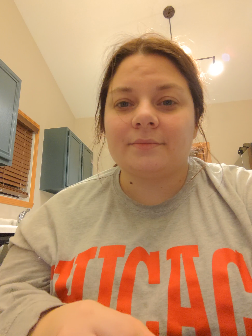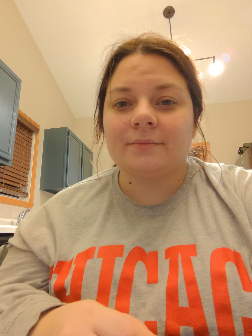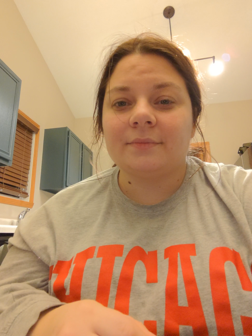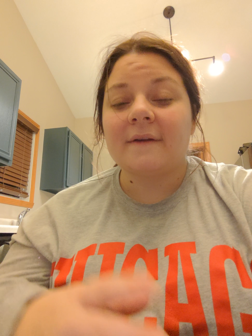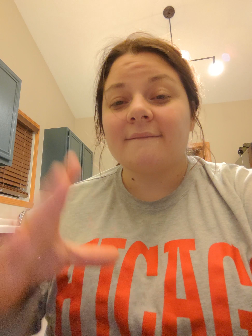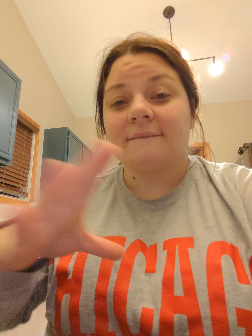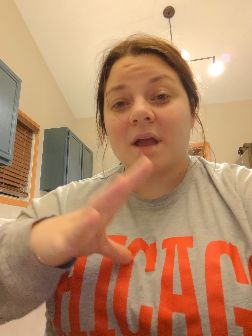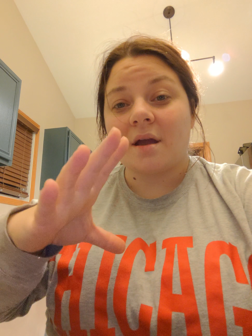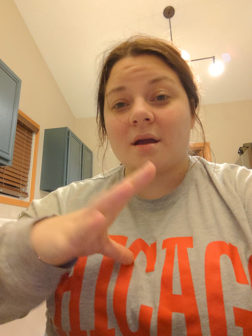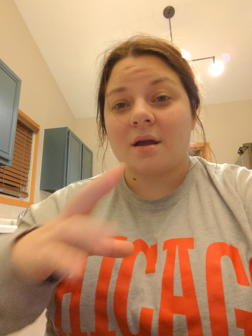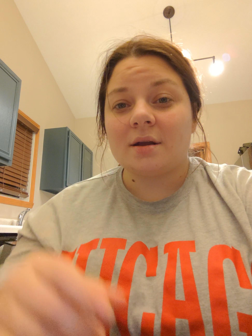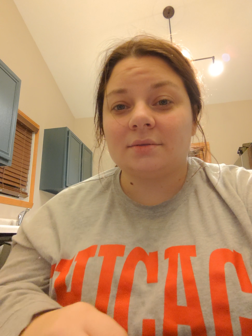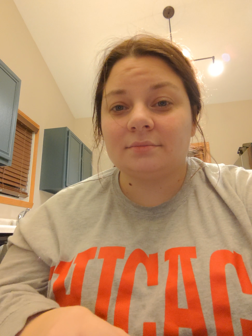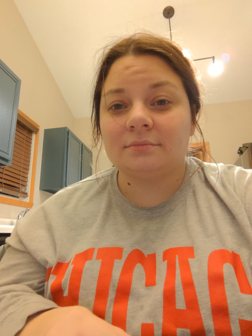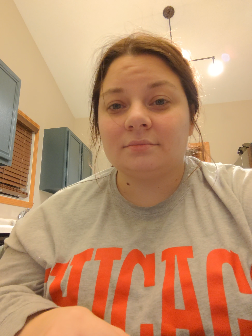fine